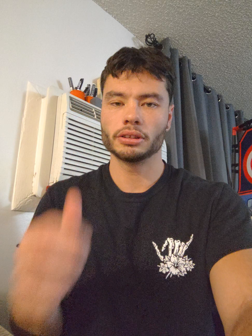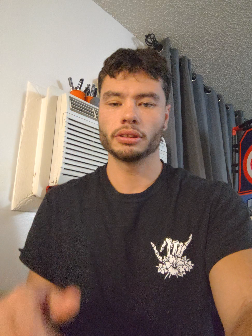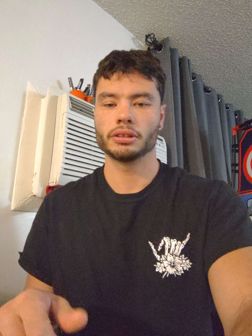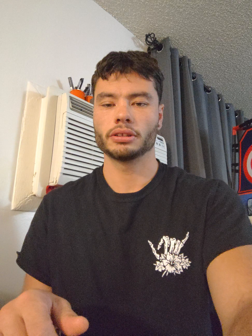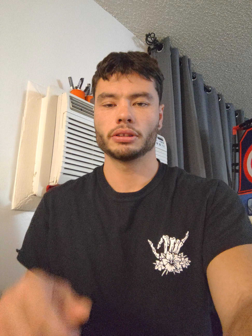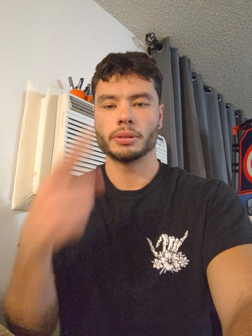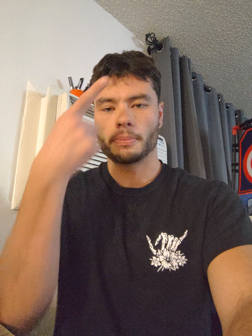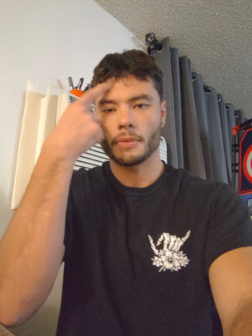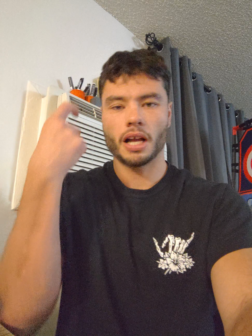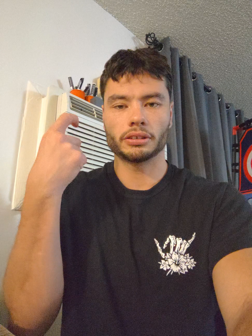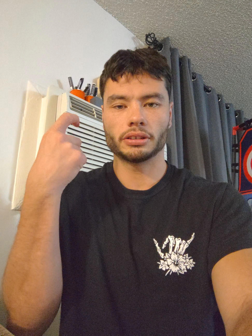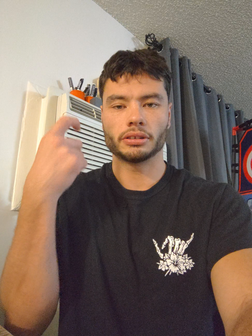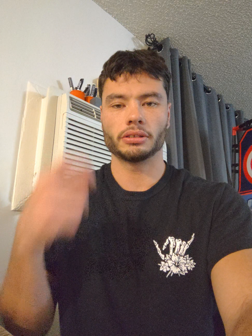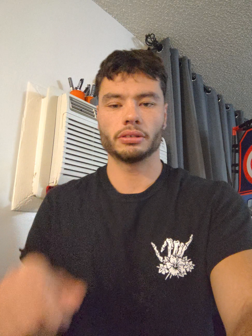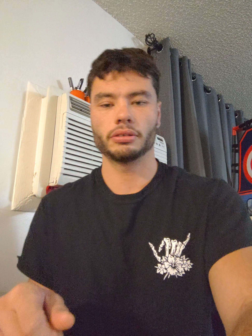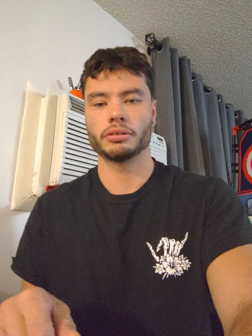because